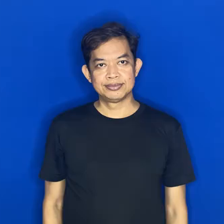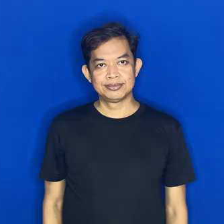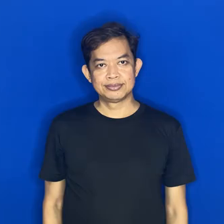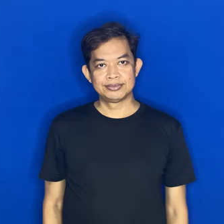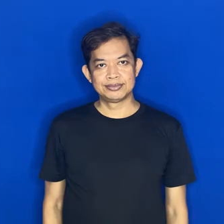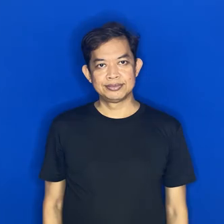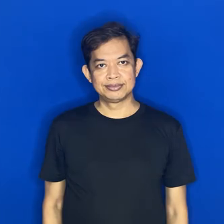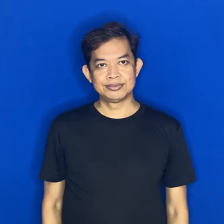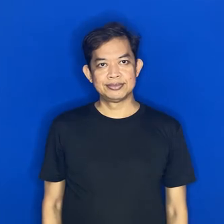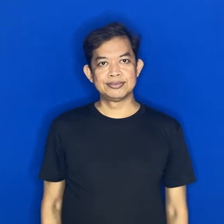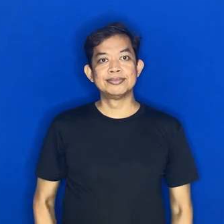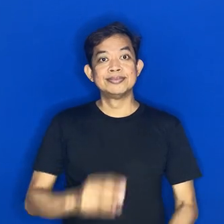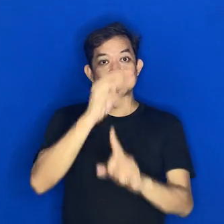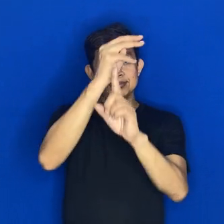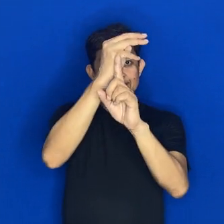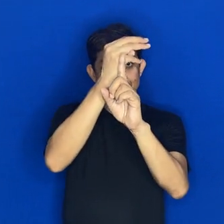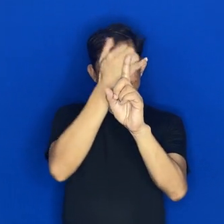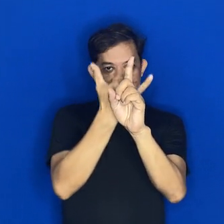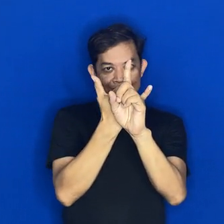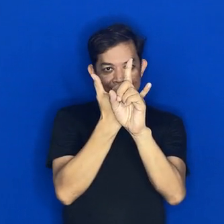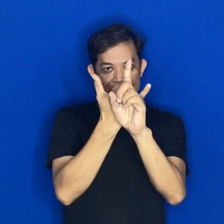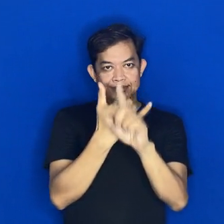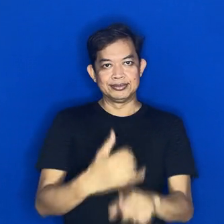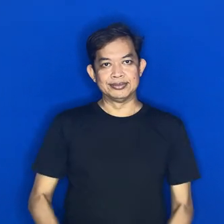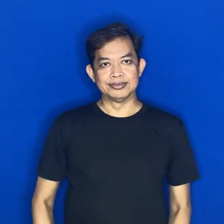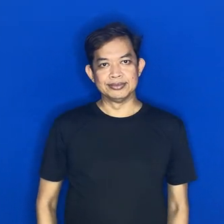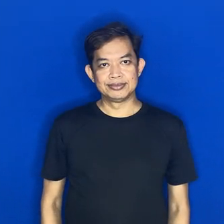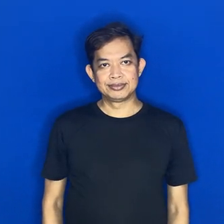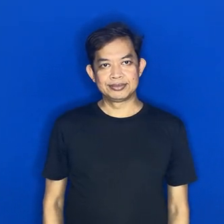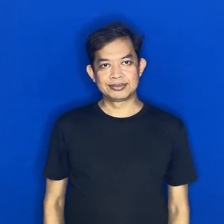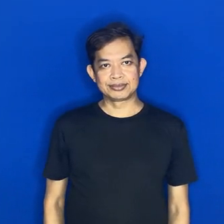may